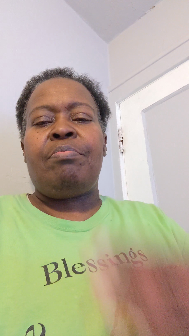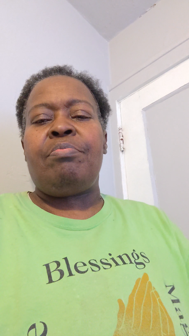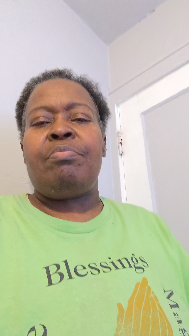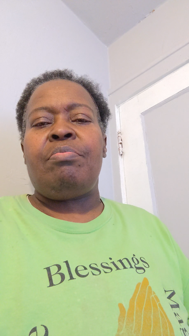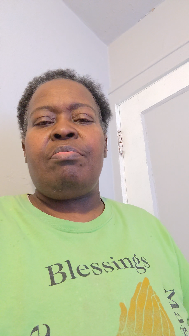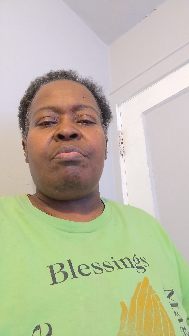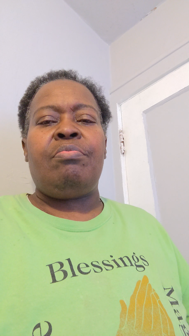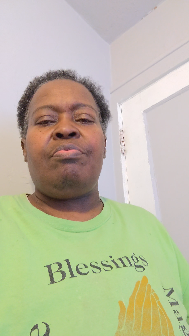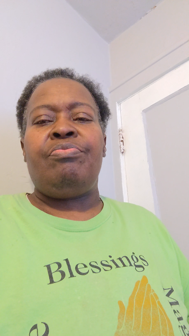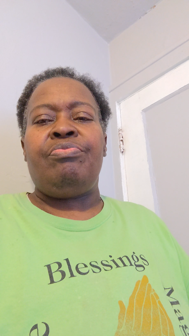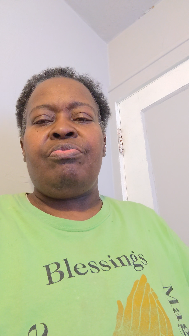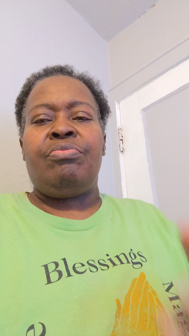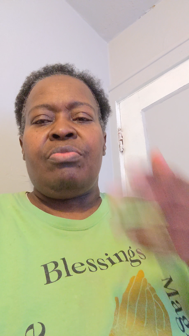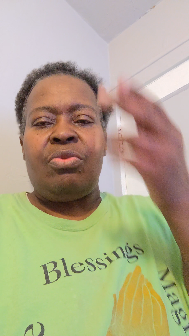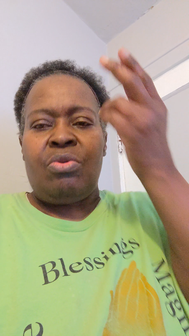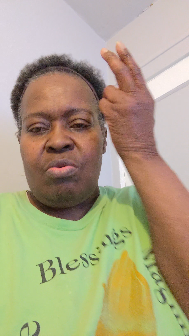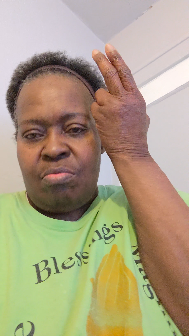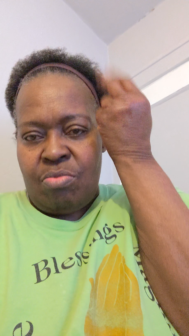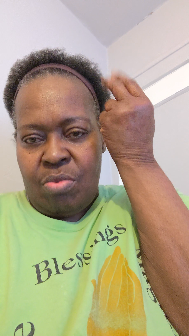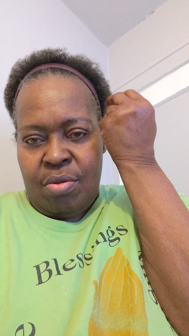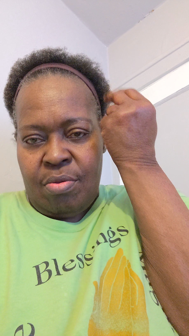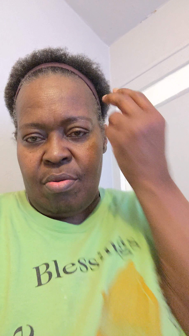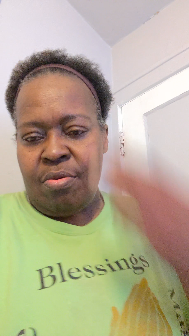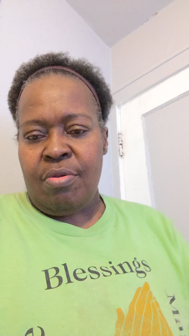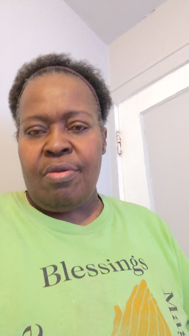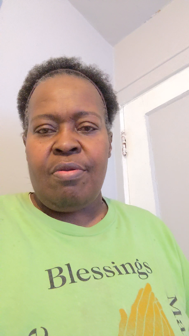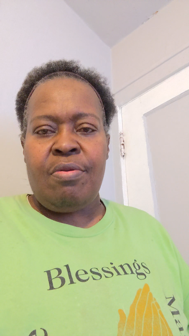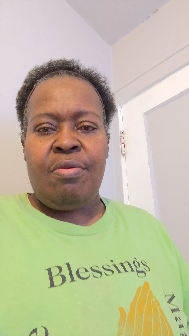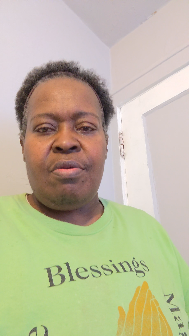bunny